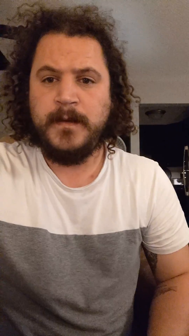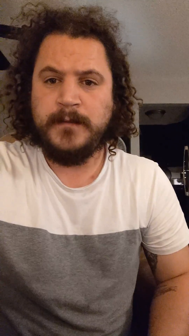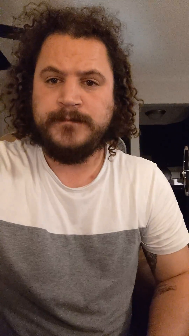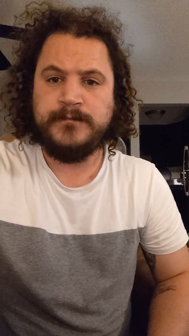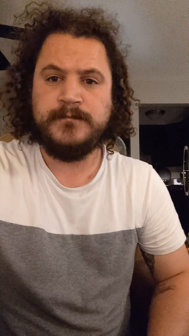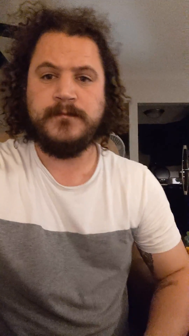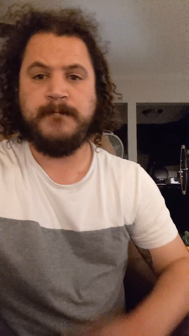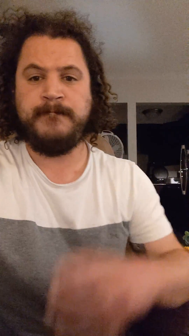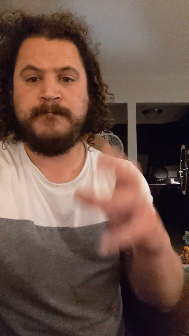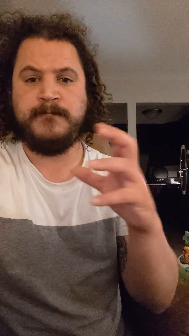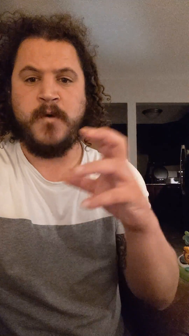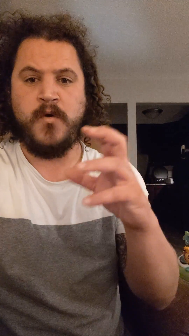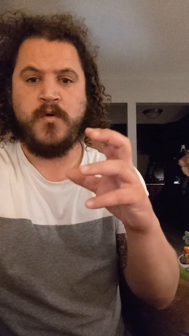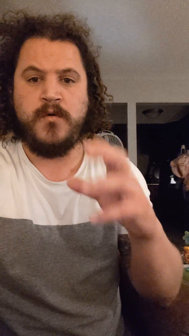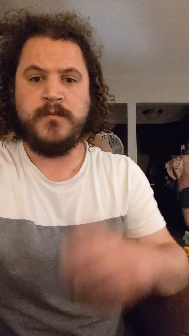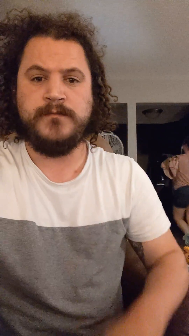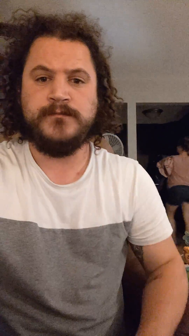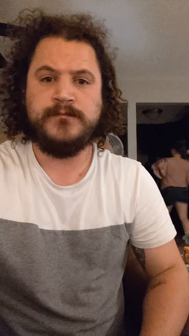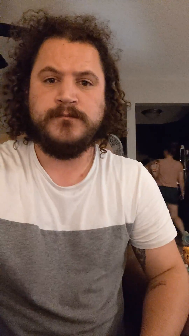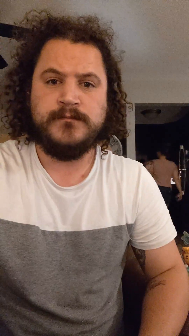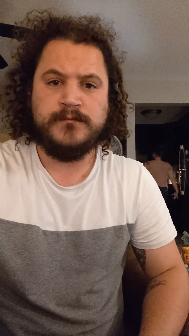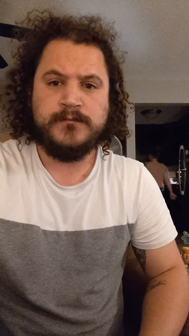ball